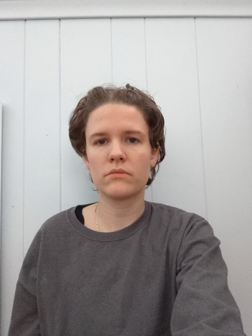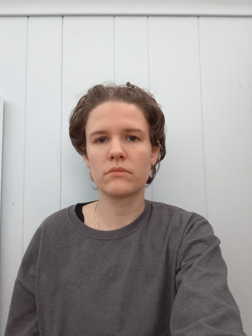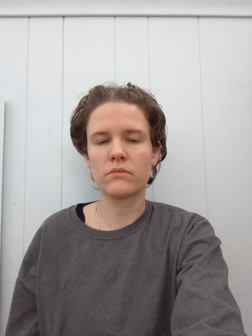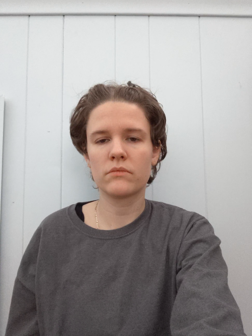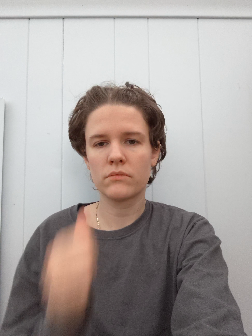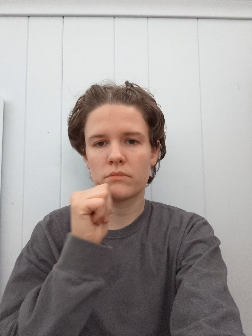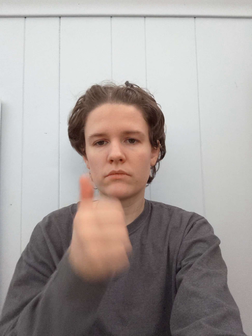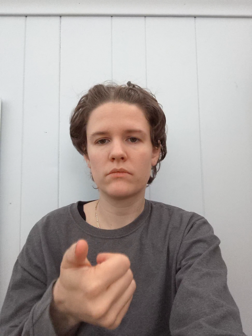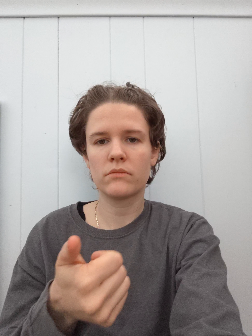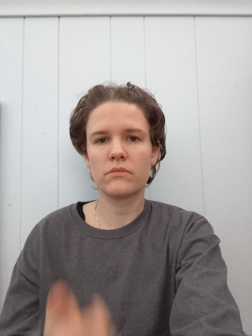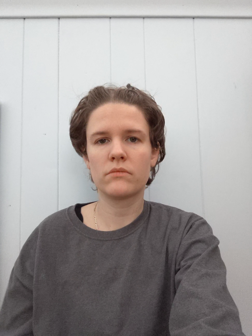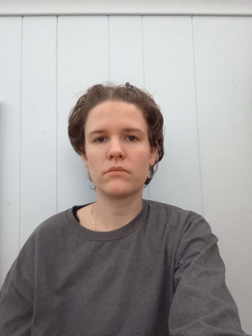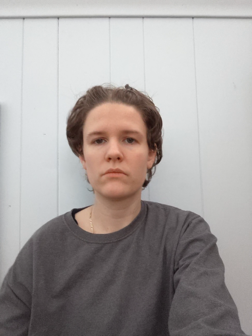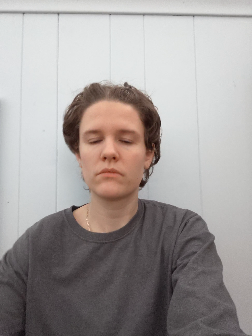tomorrow